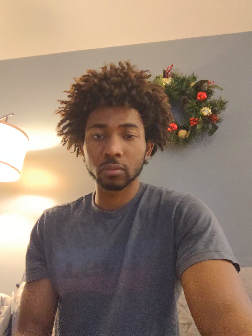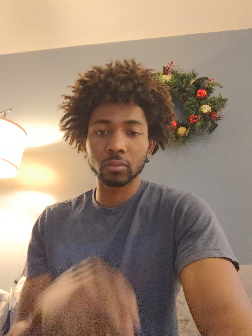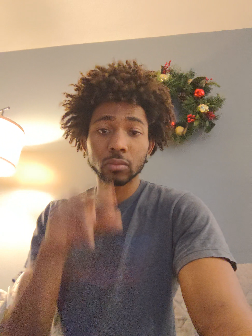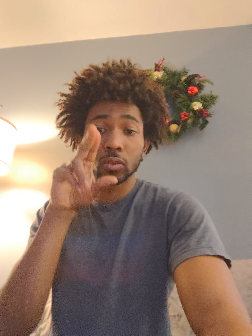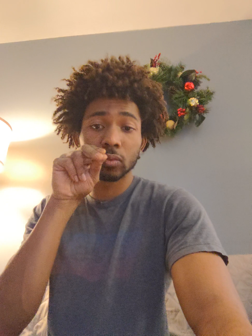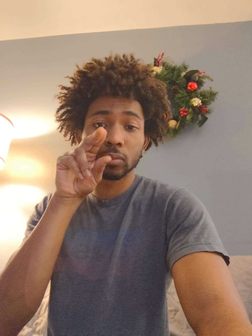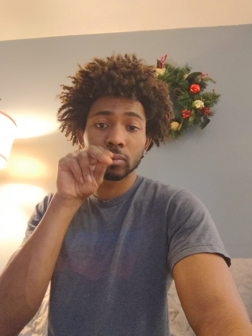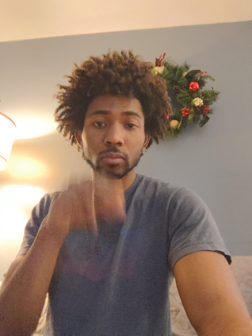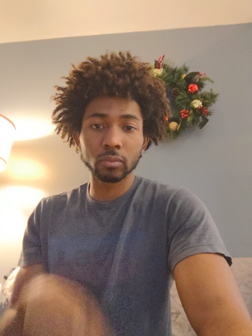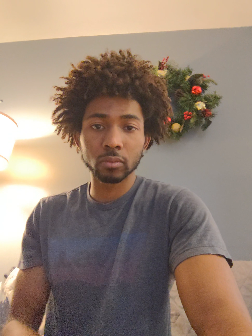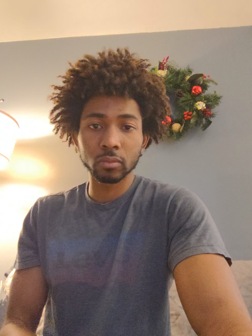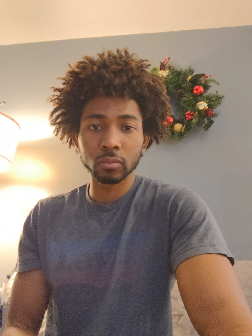goose